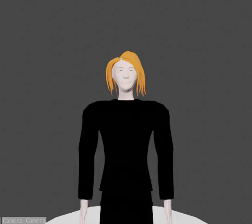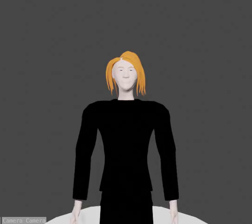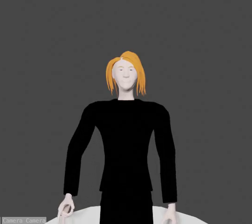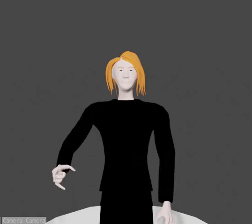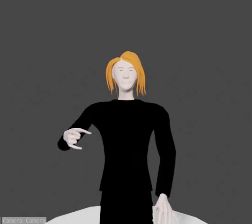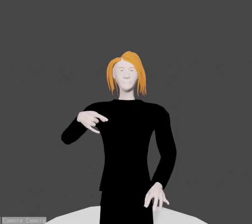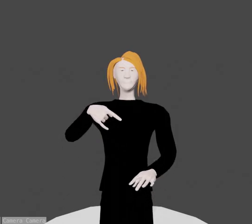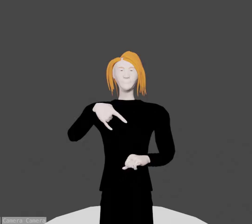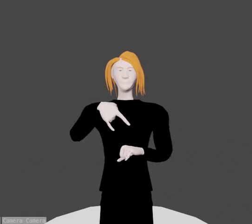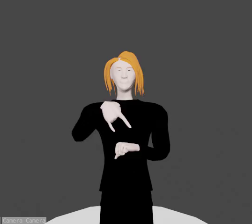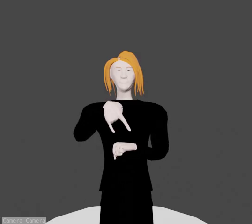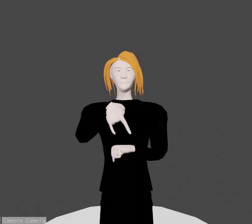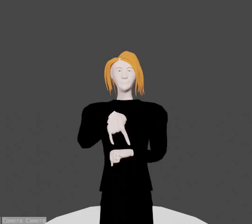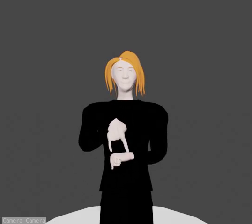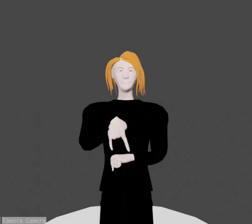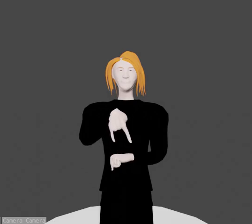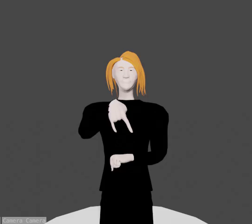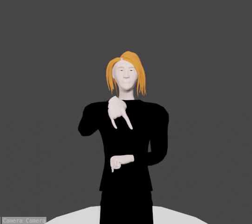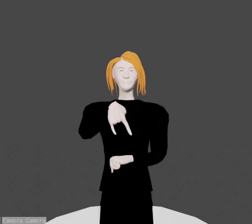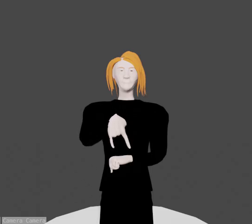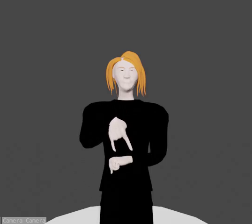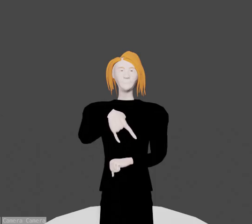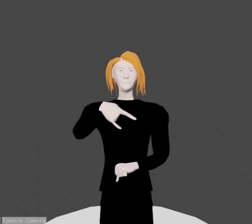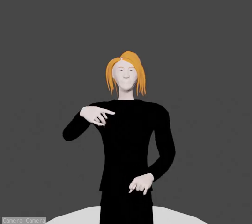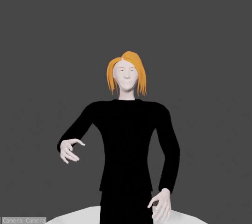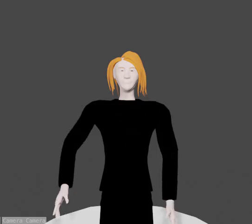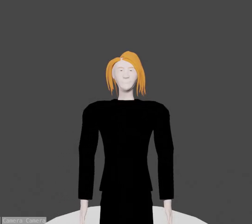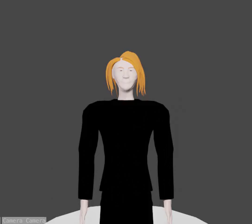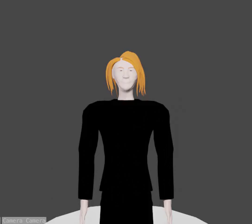Android